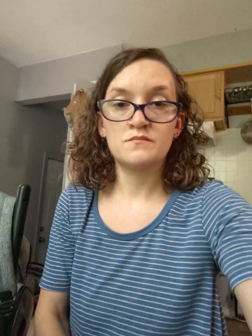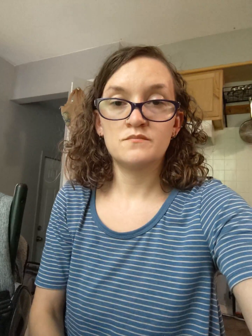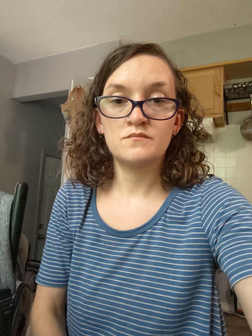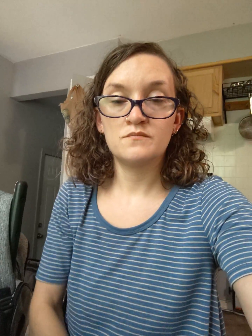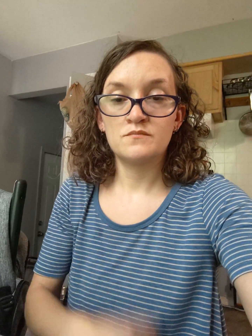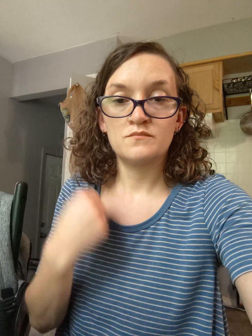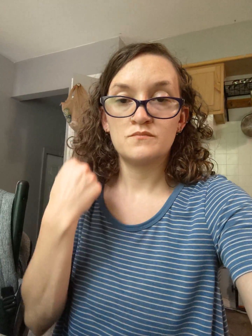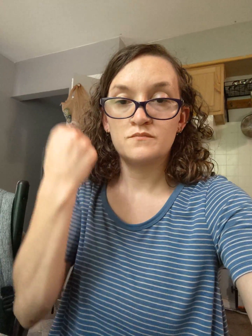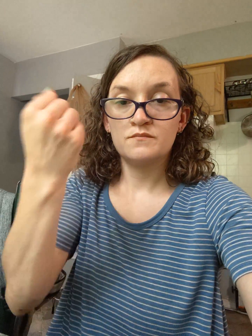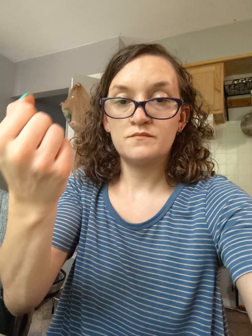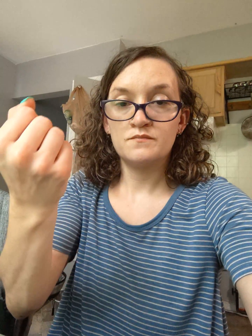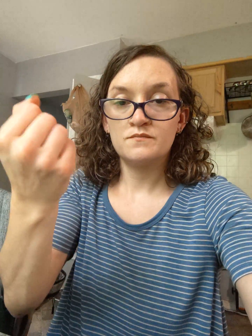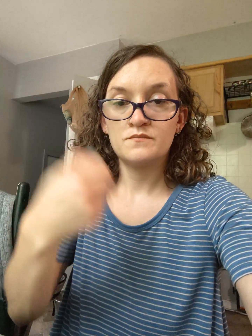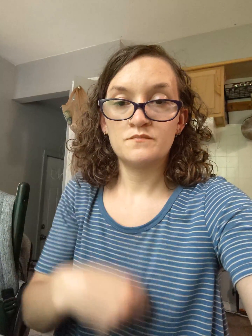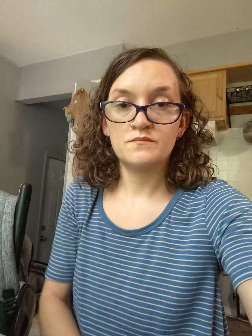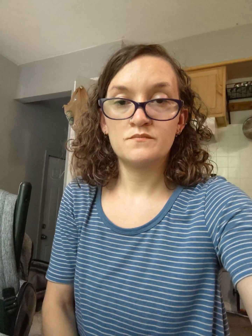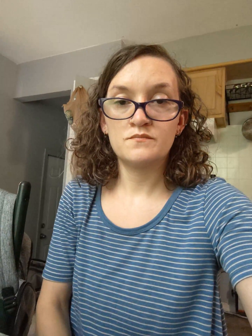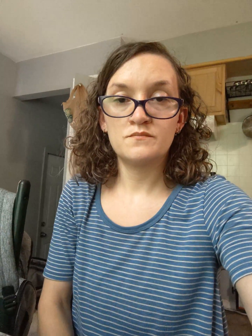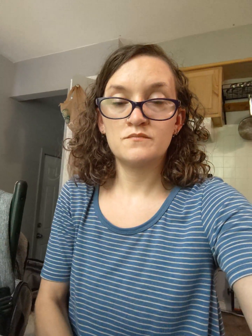drive